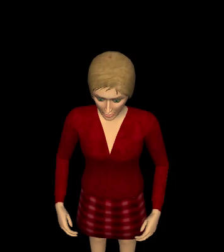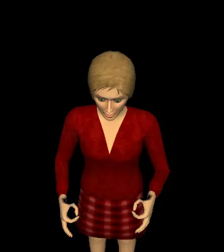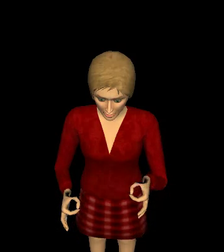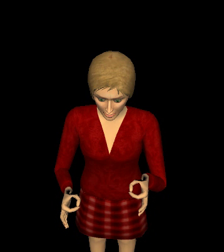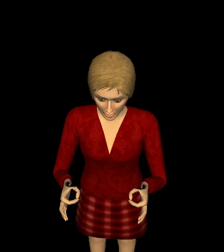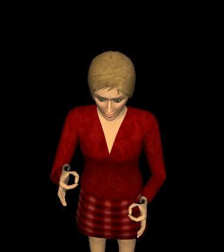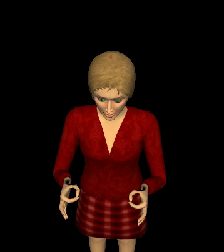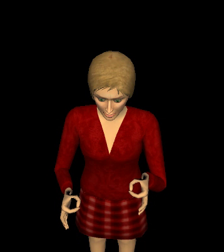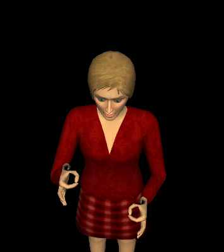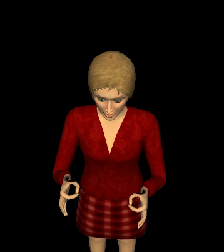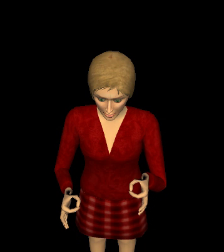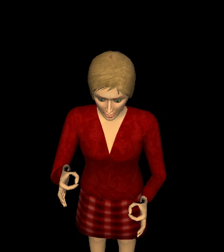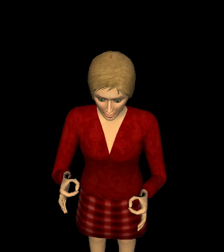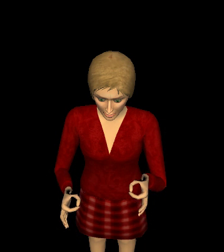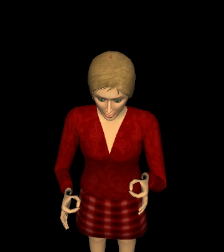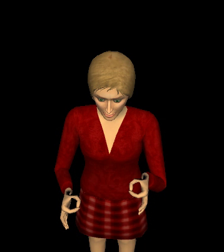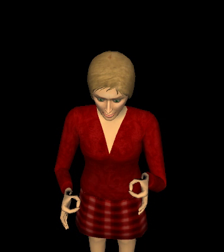قاض